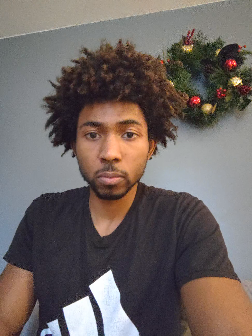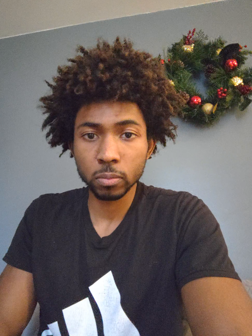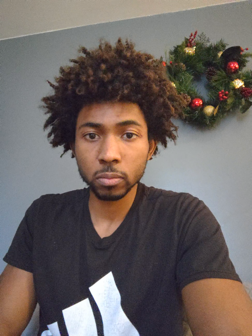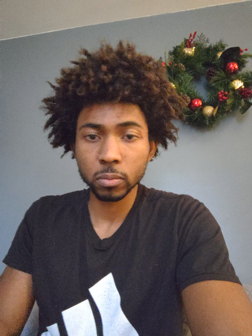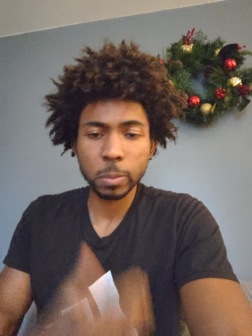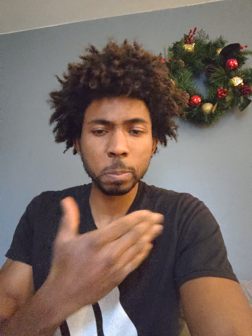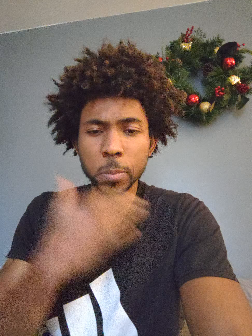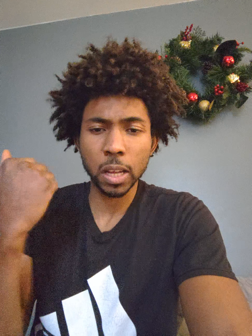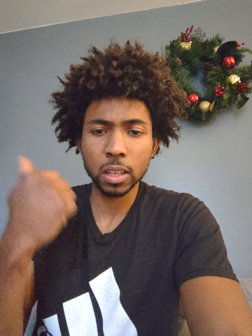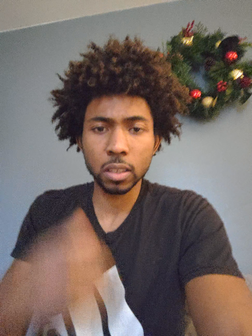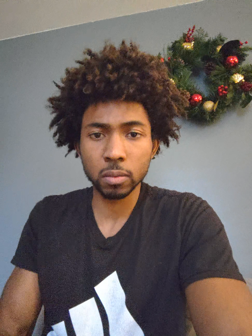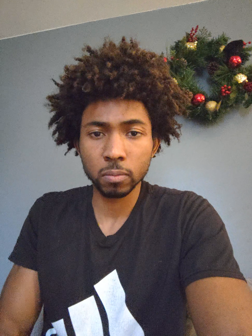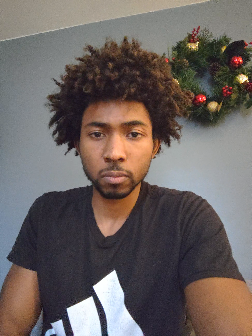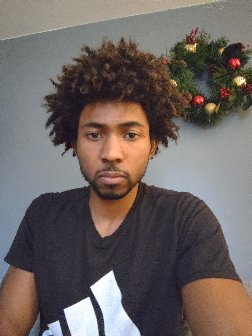better